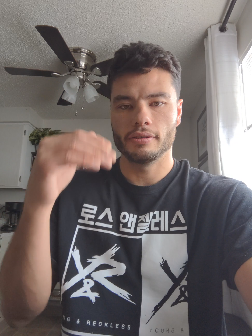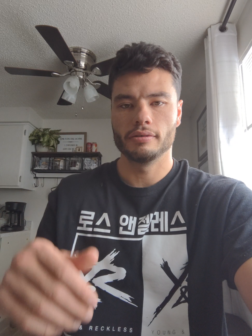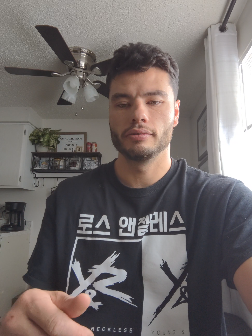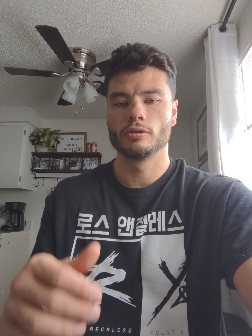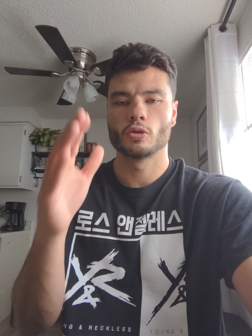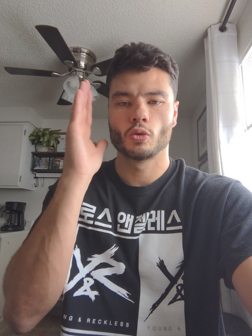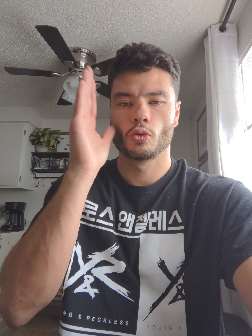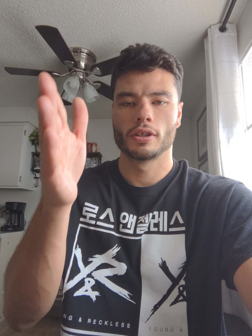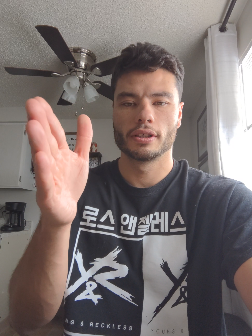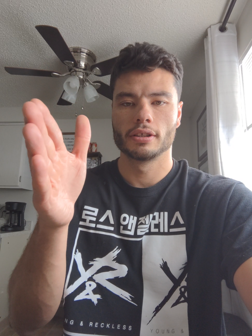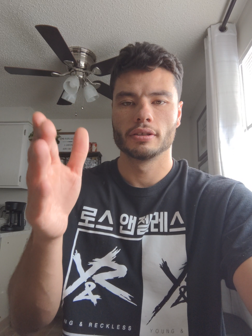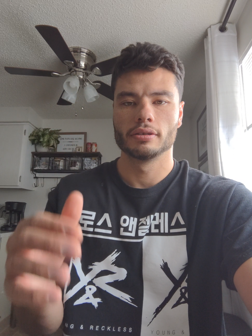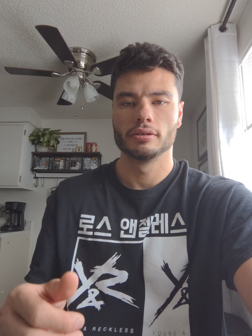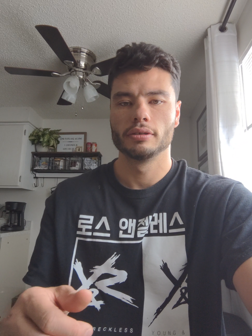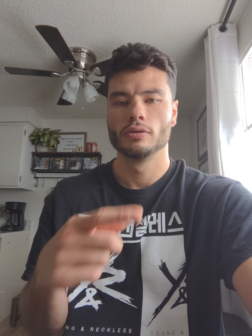will